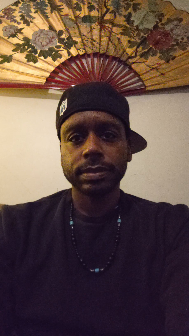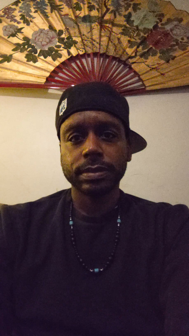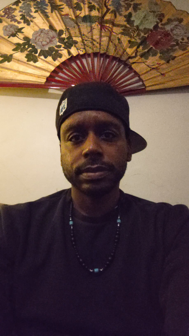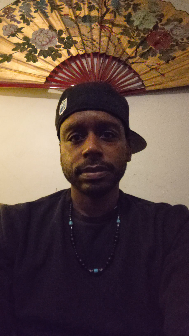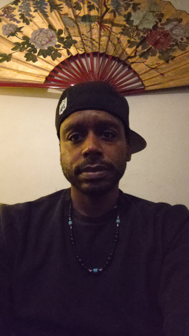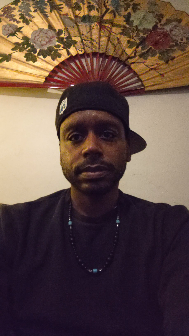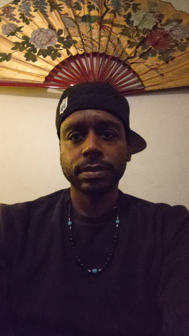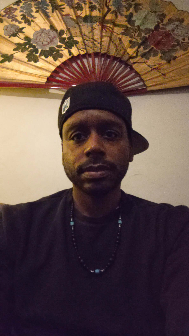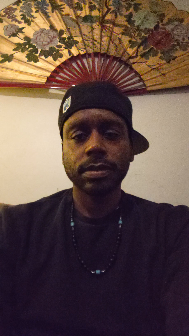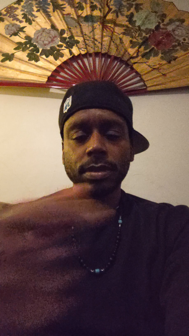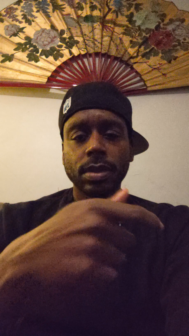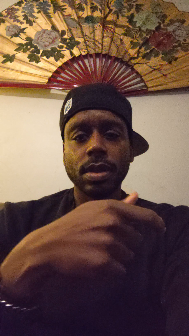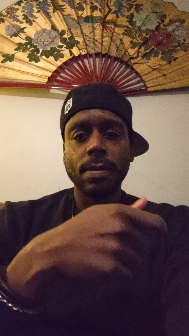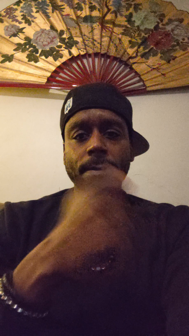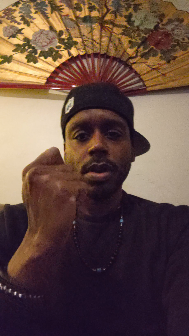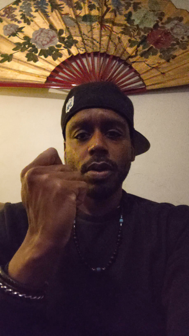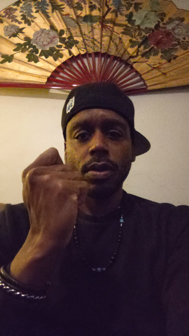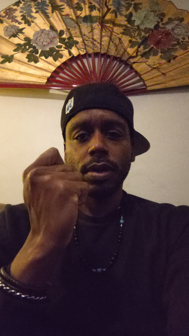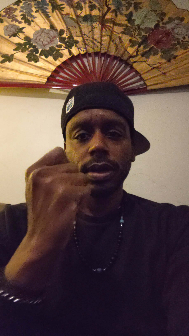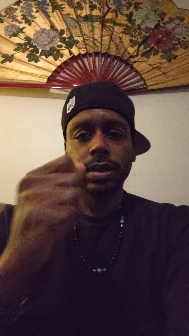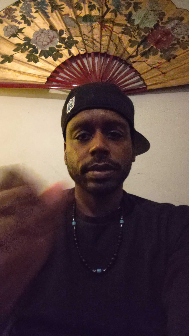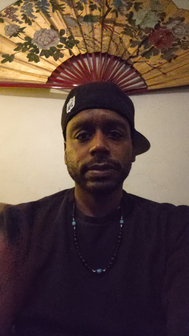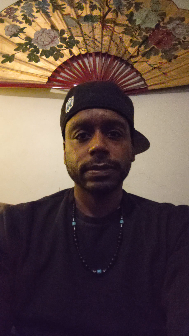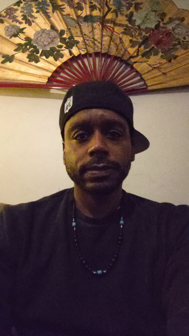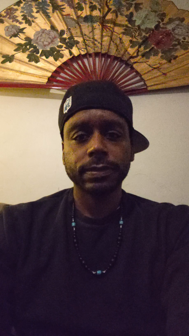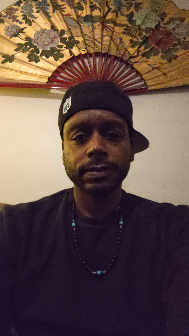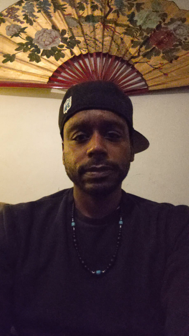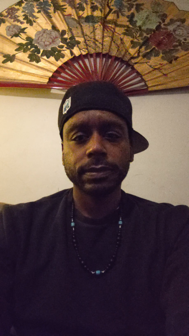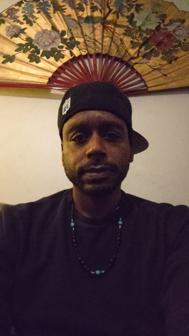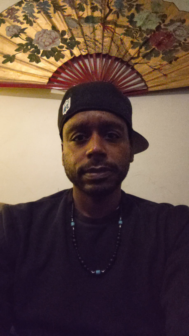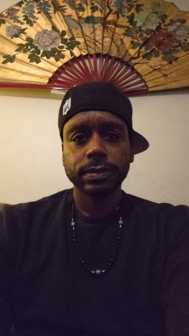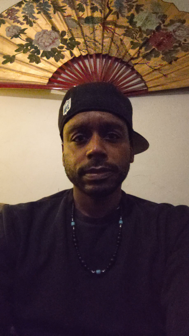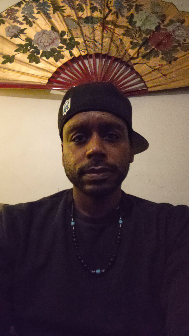pull